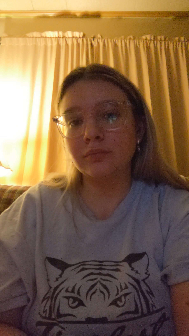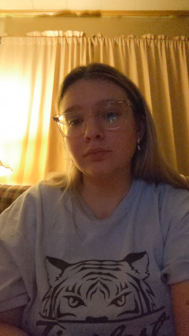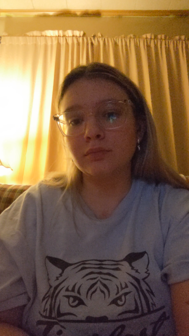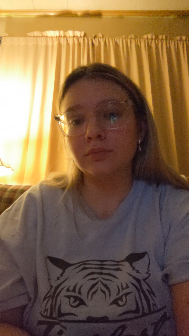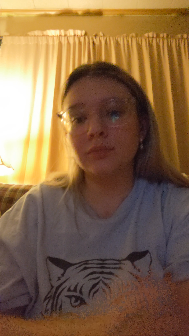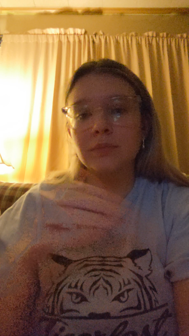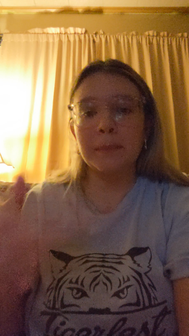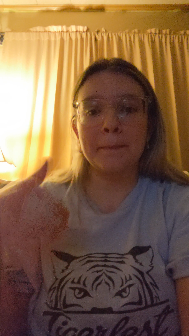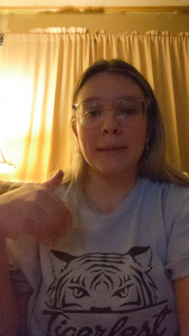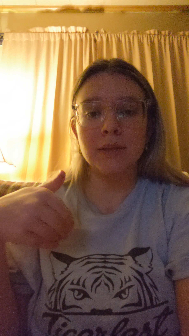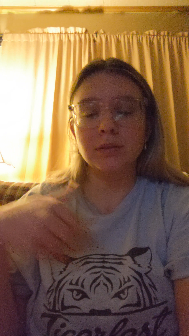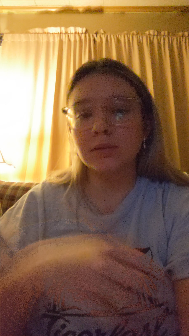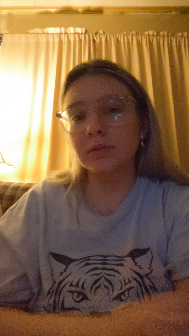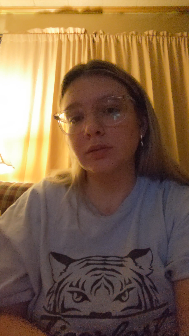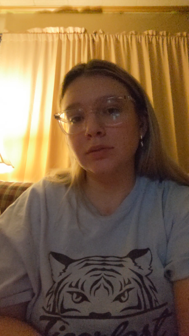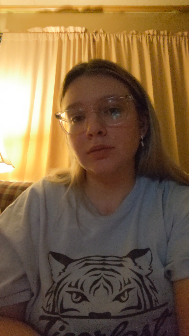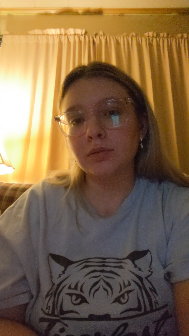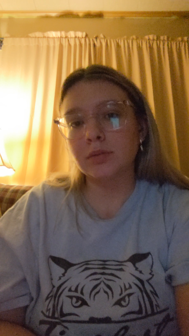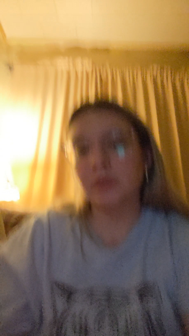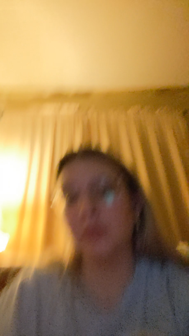pants